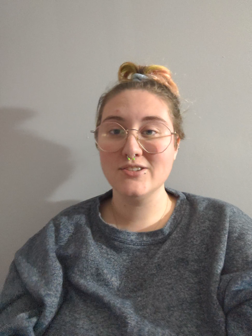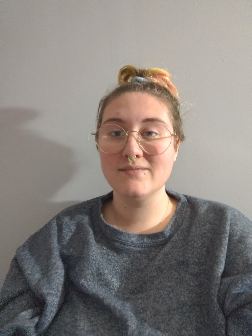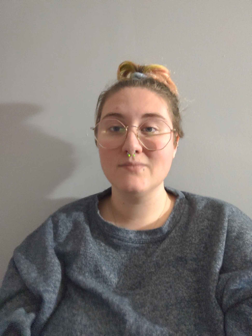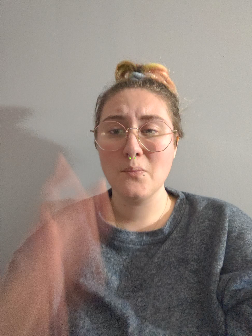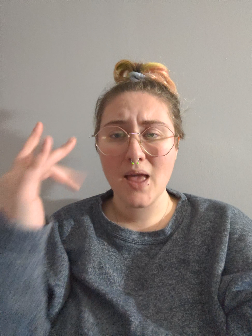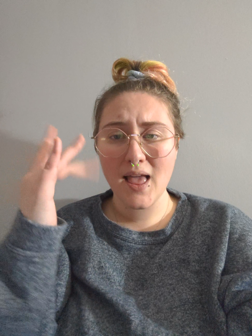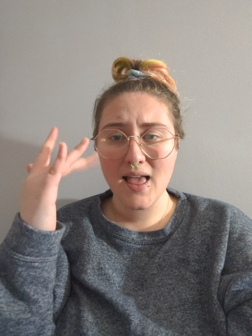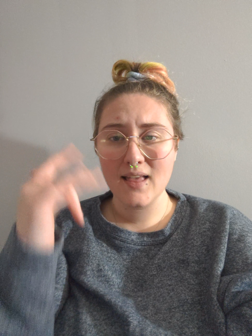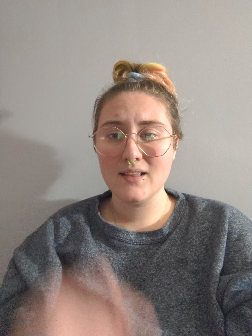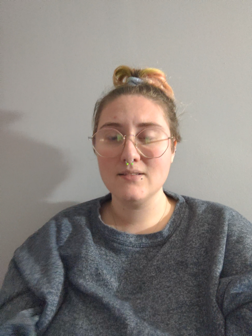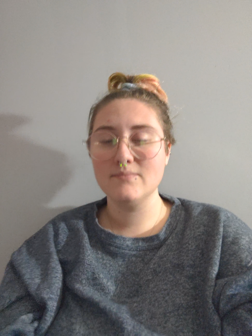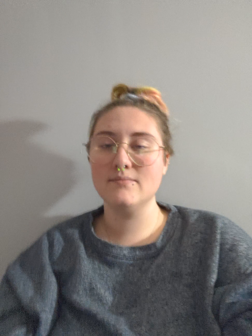why